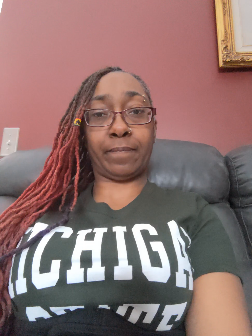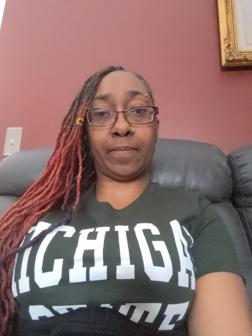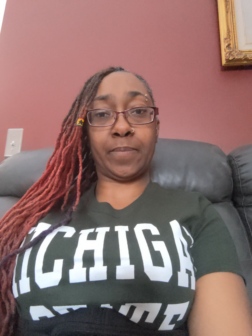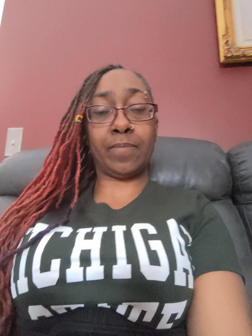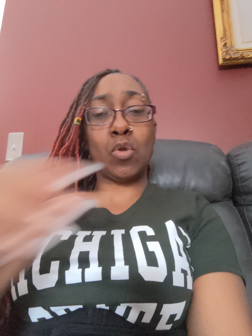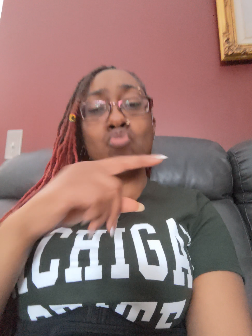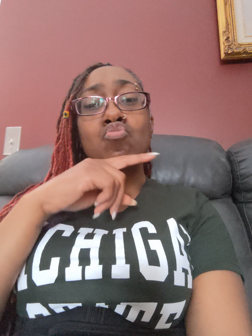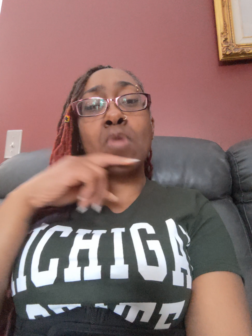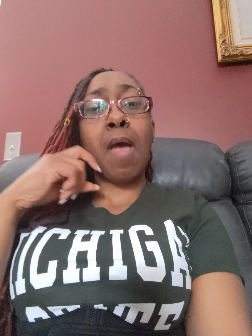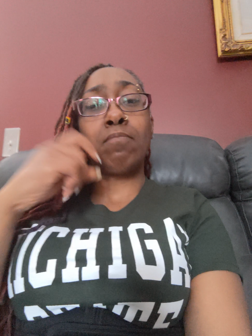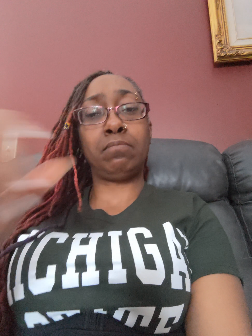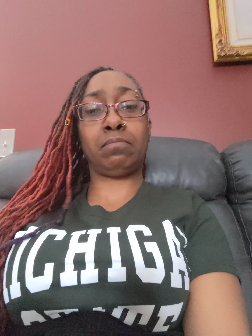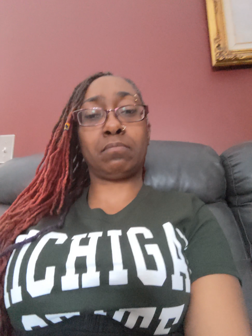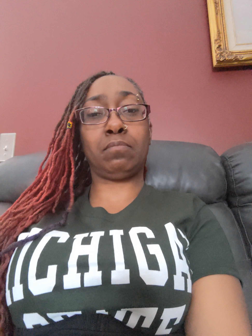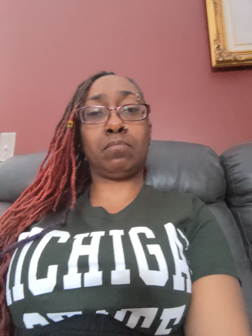dry